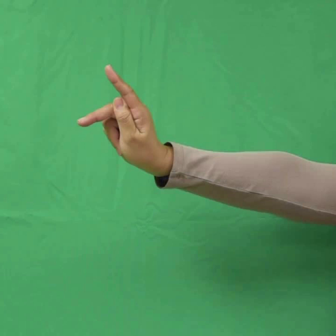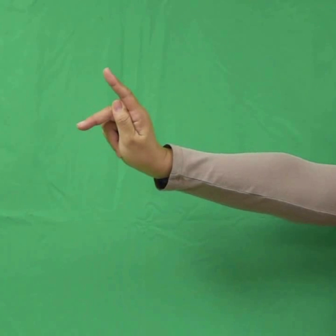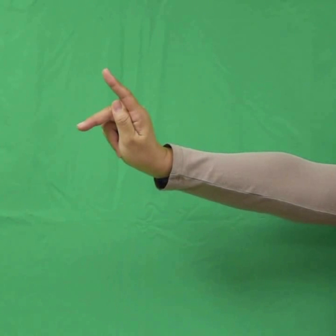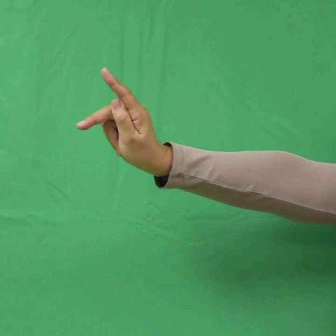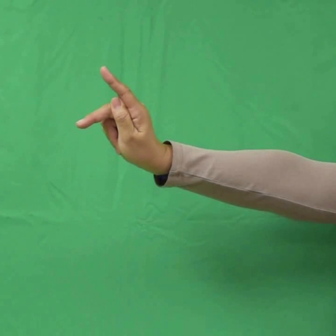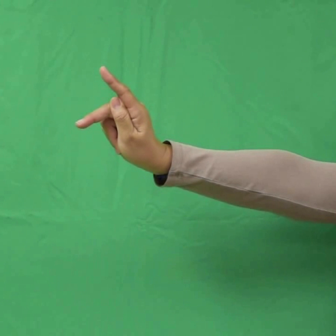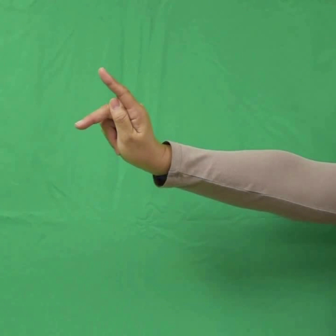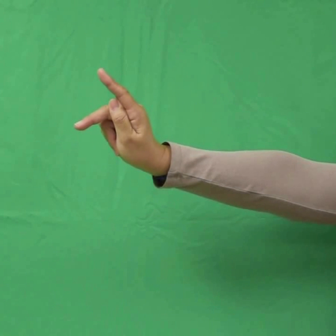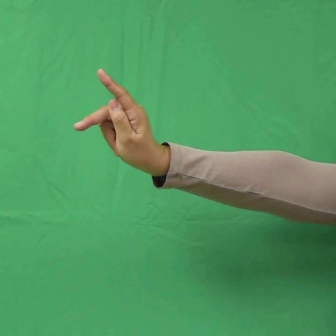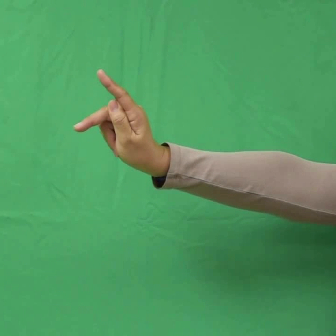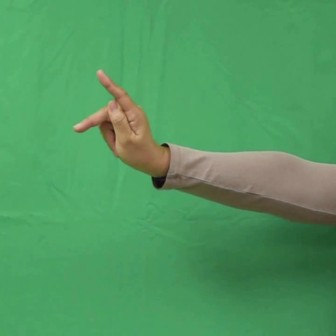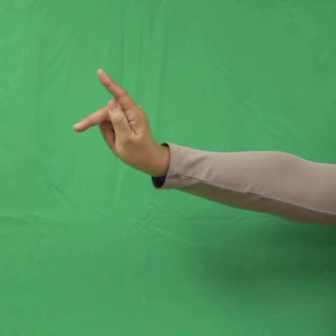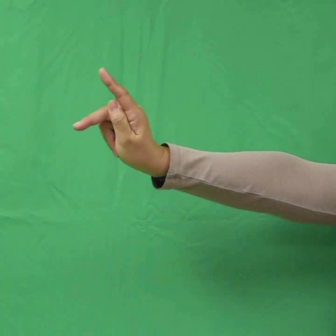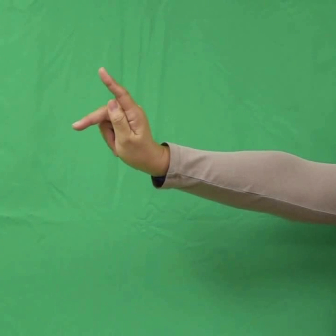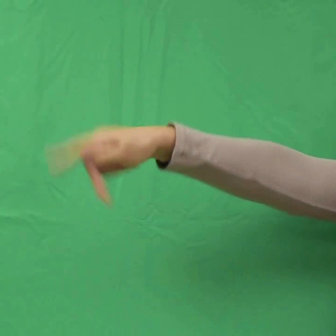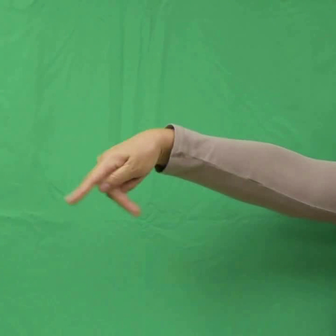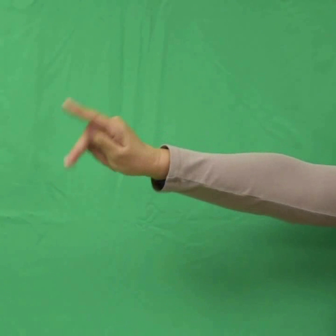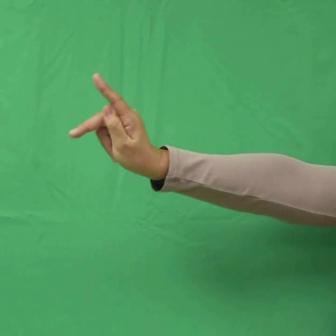K